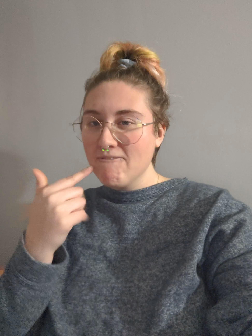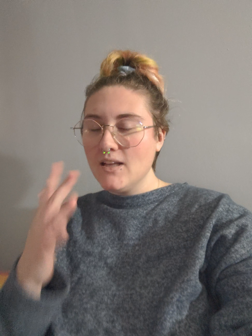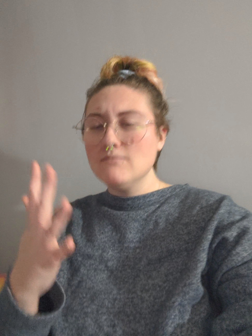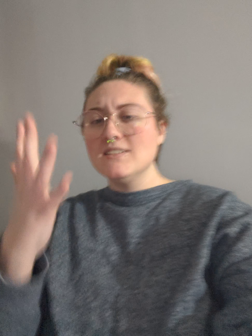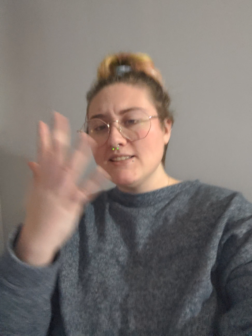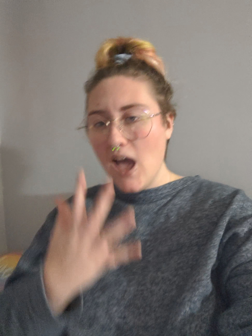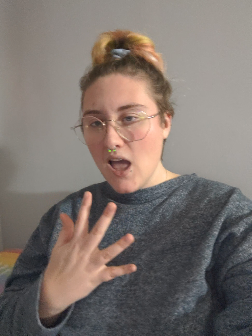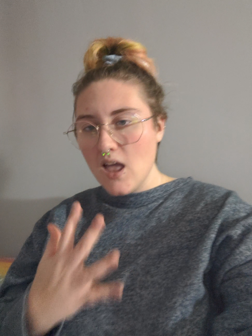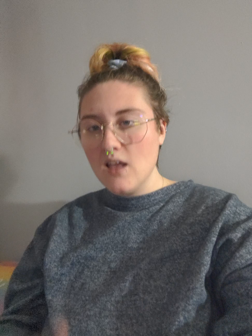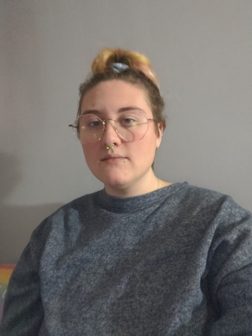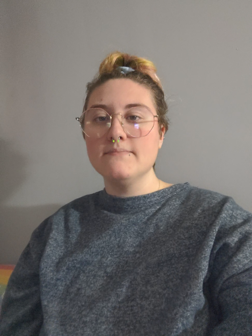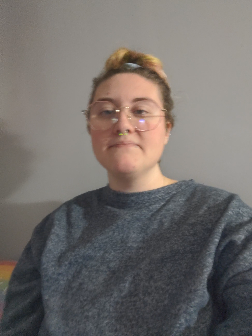sad